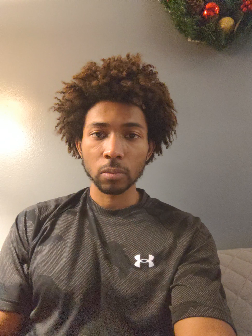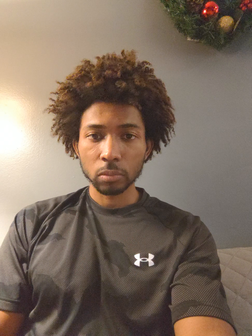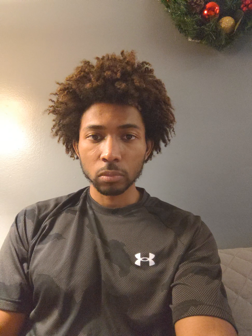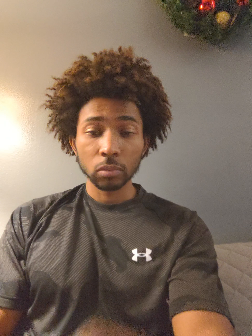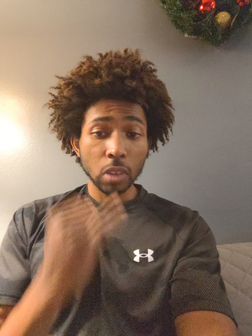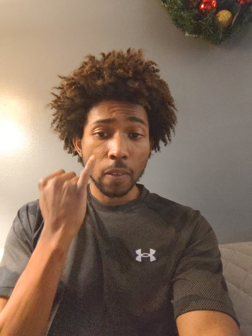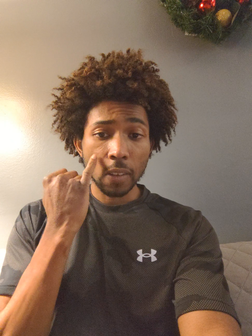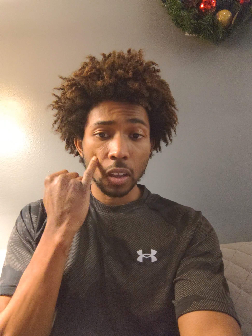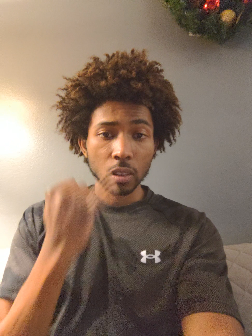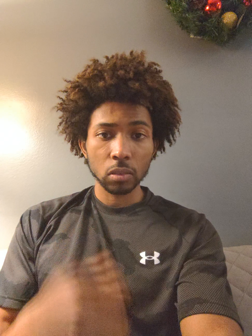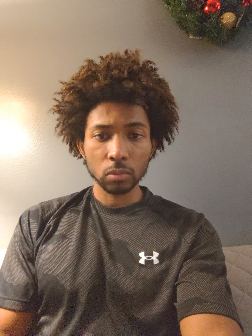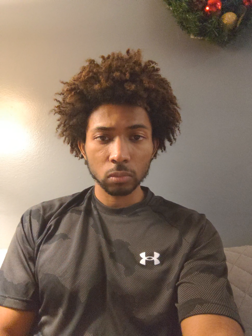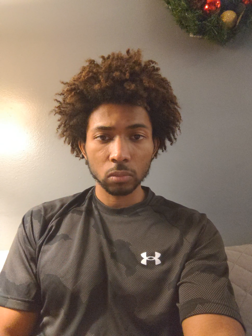if